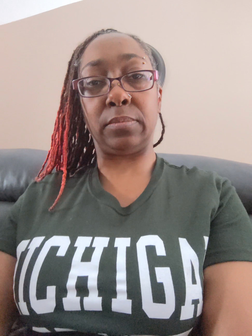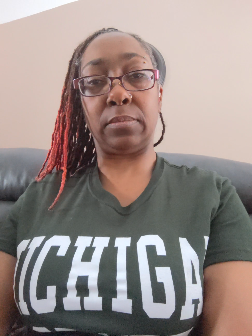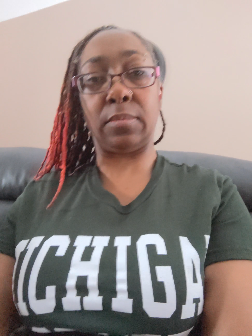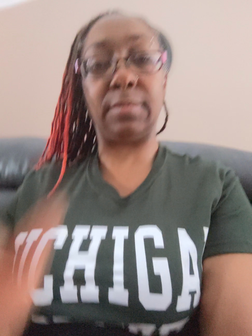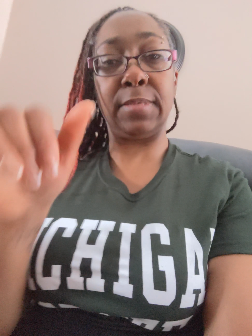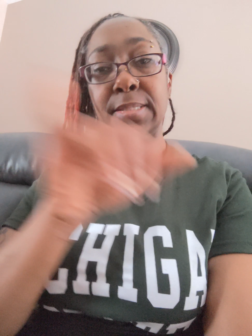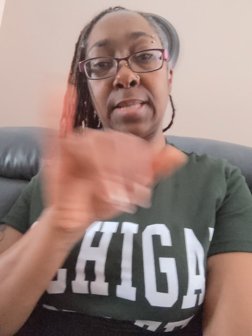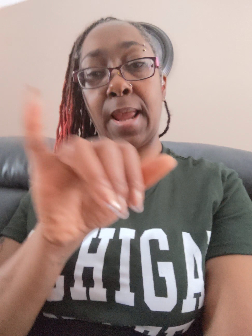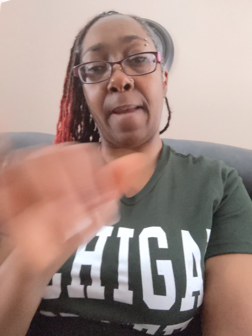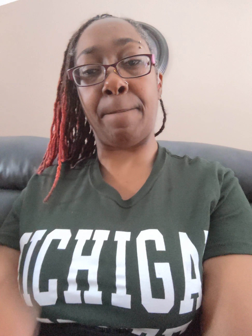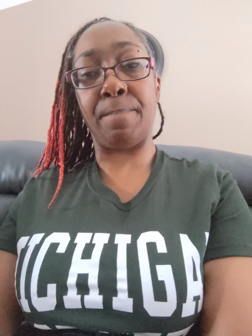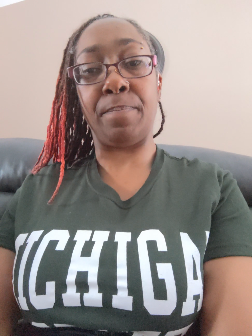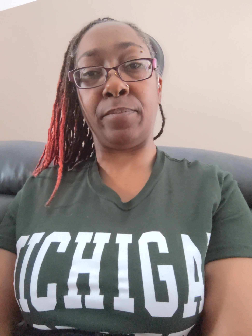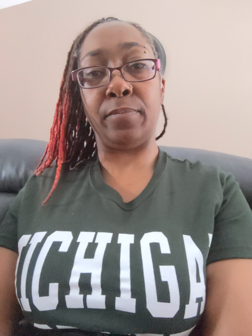same